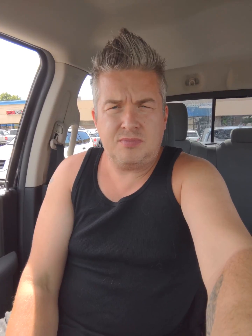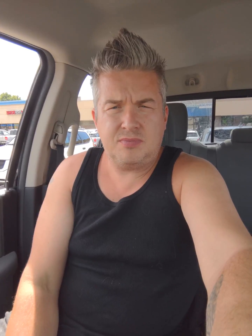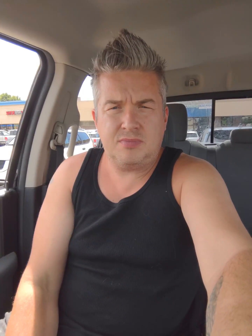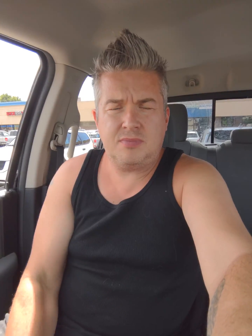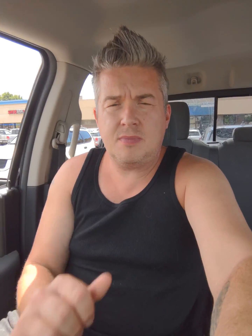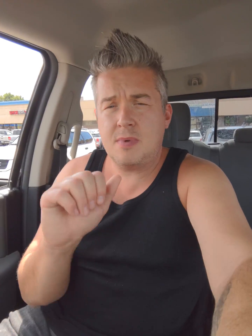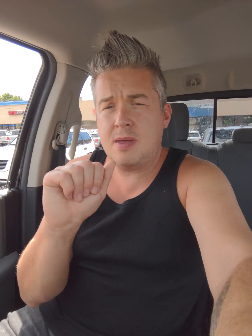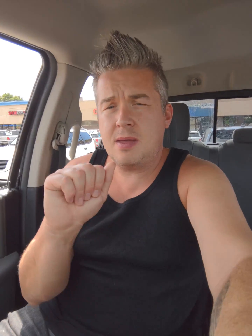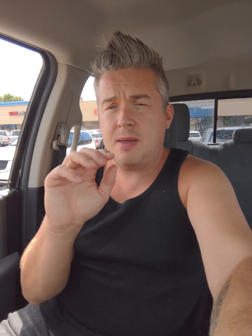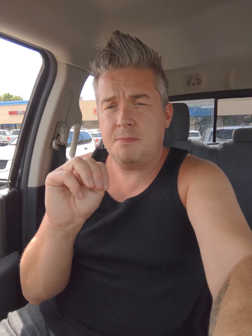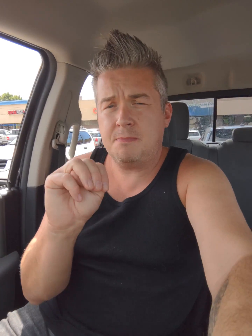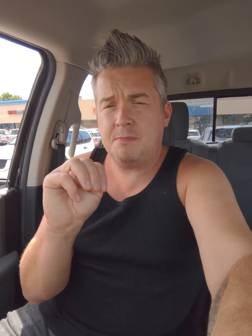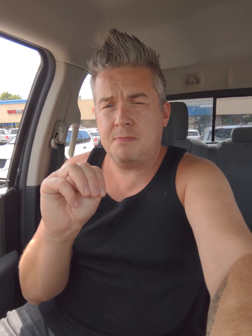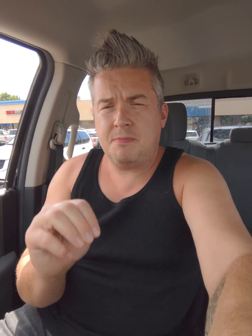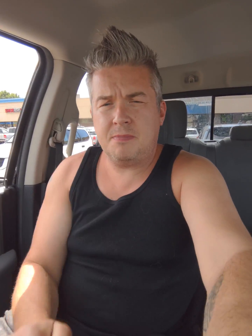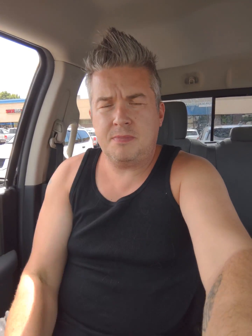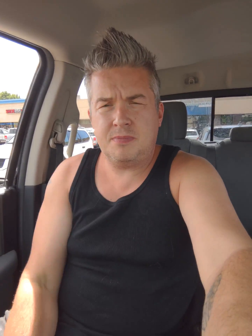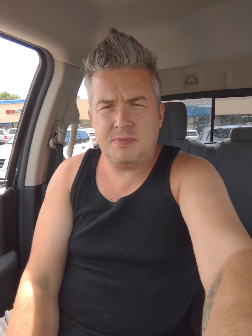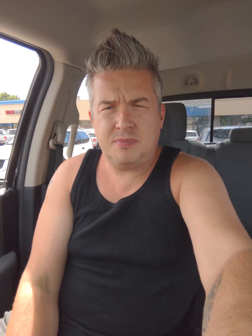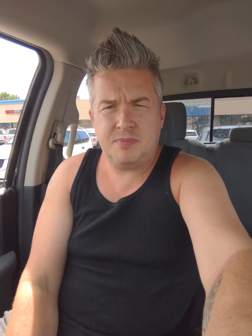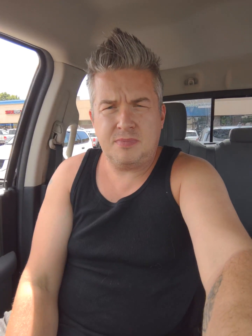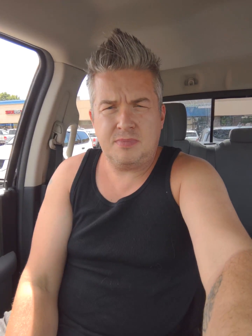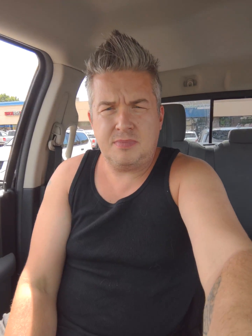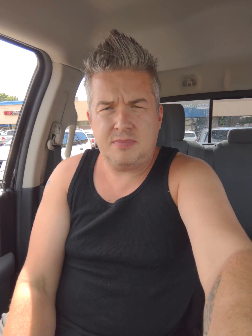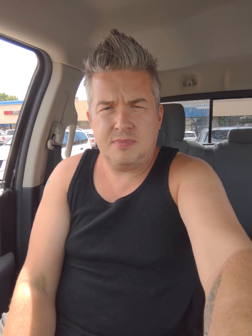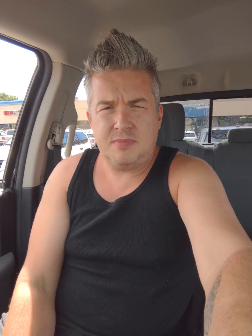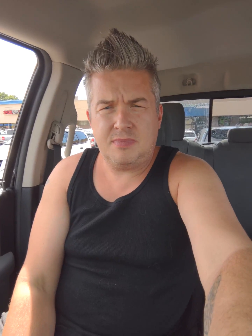am